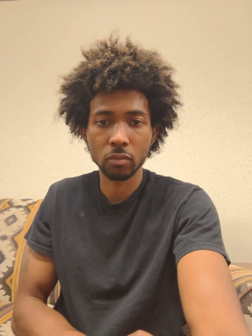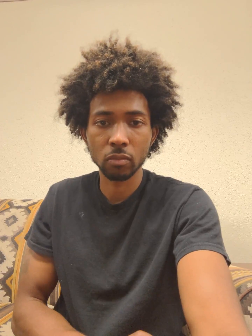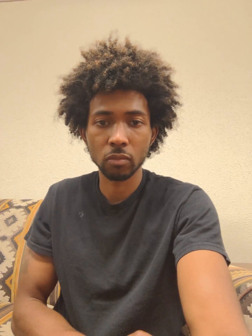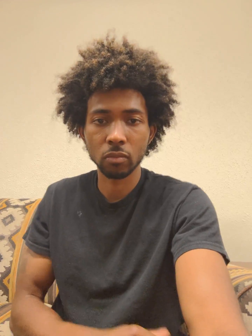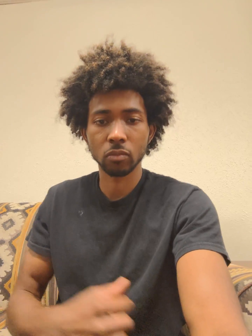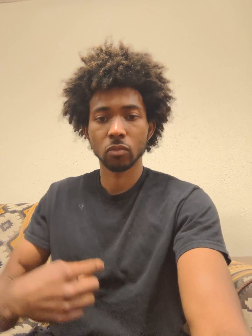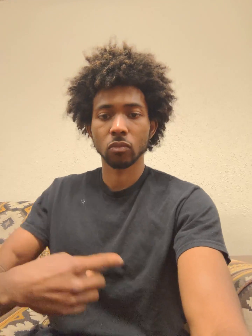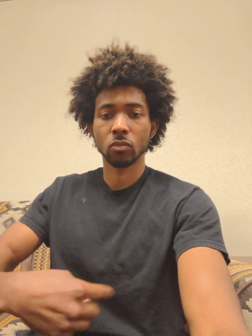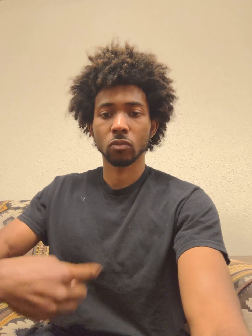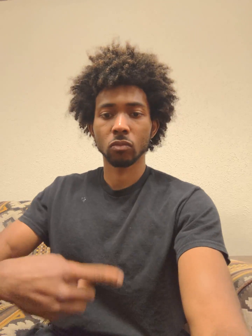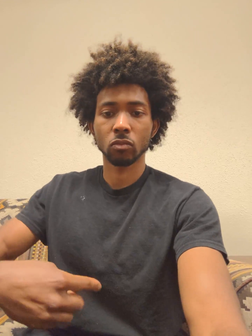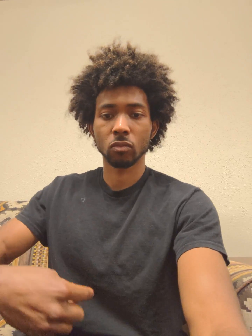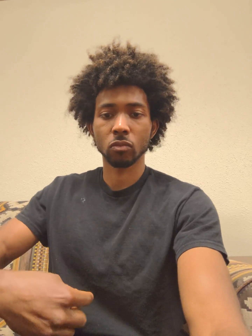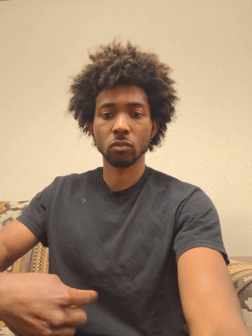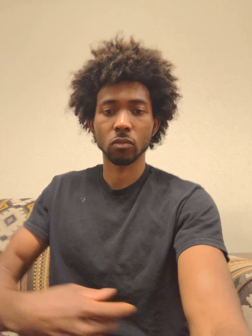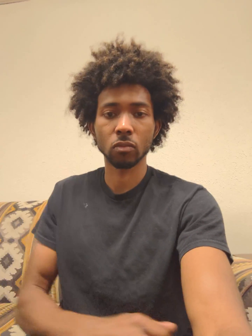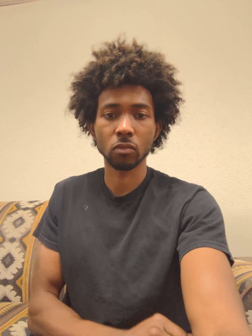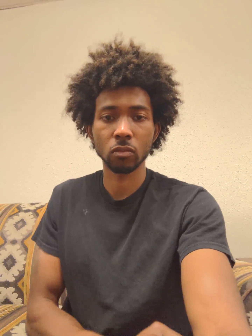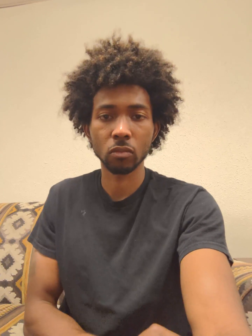belly button